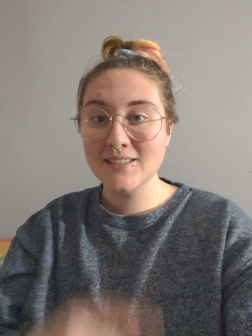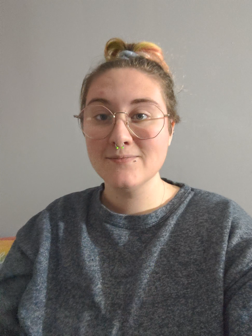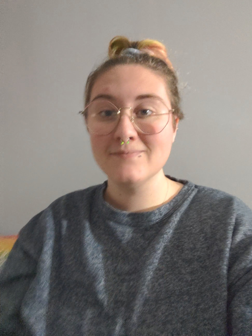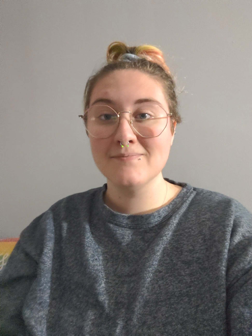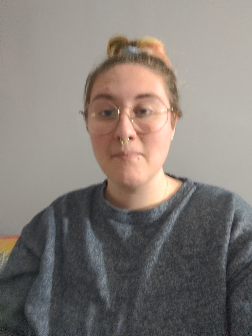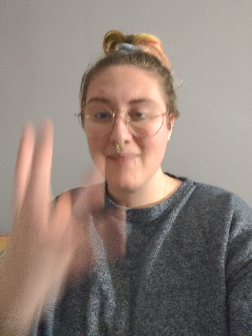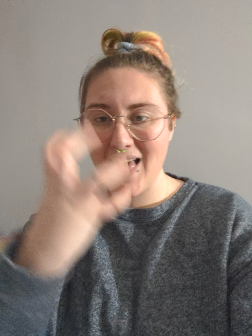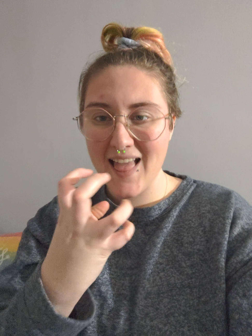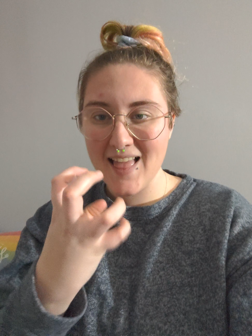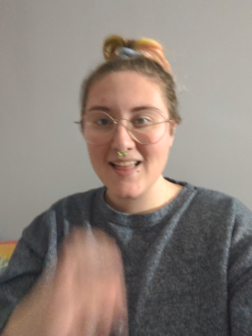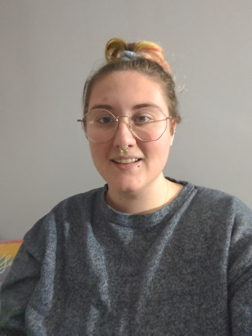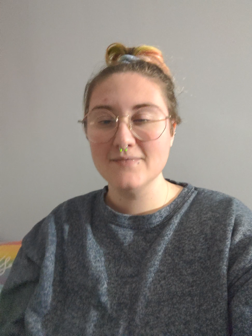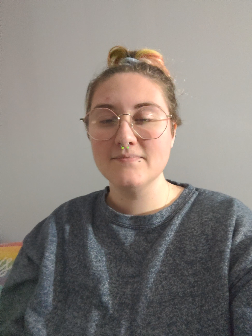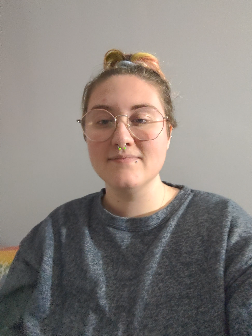mad